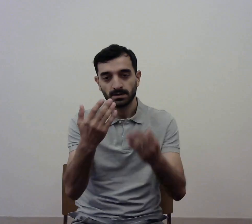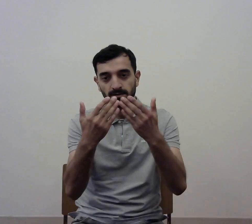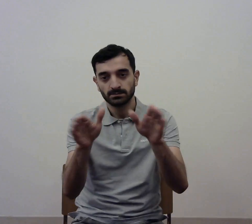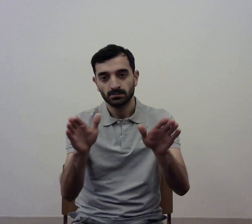ac